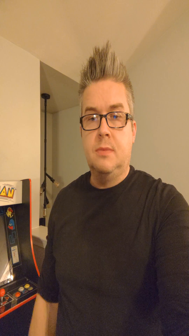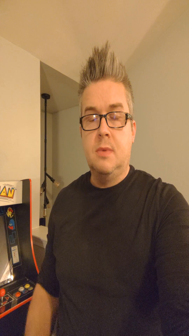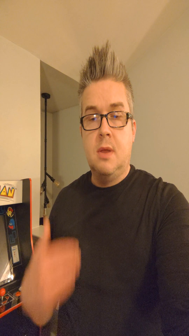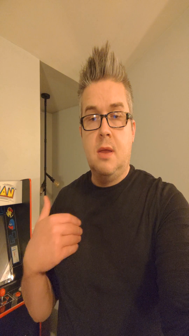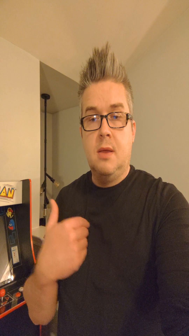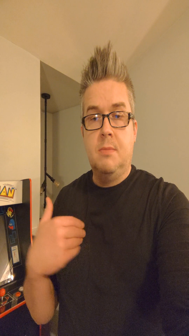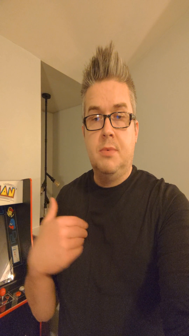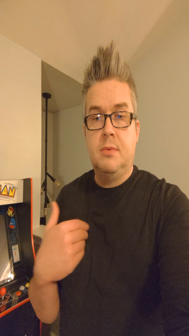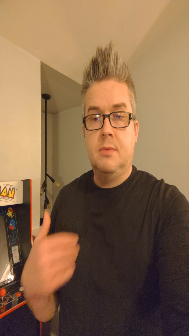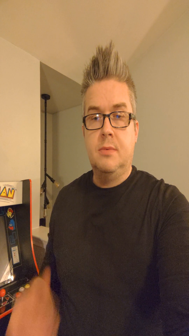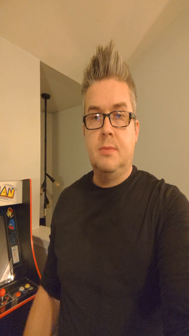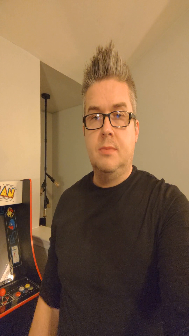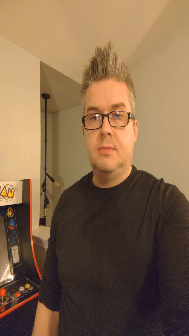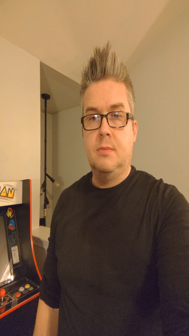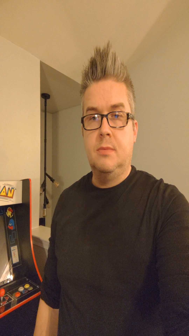animal